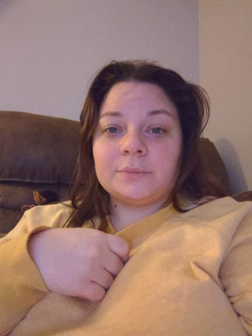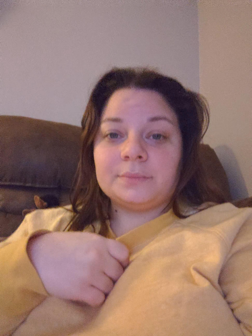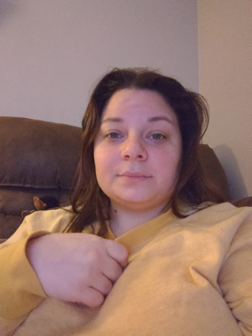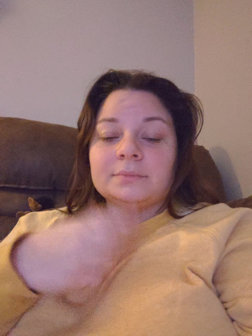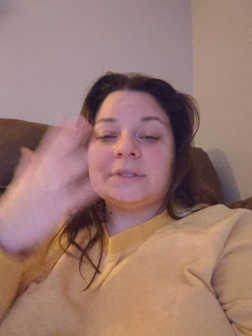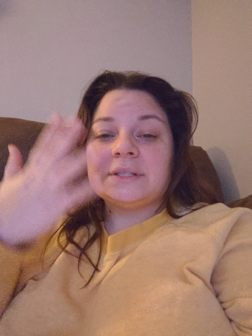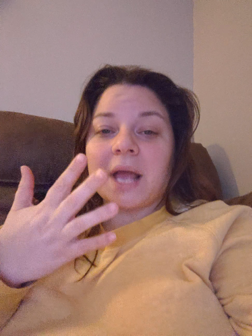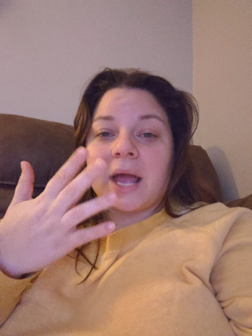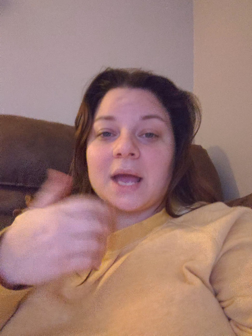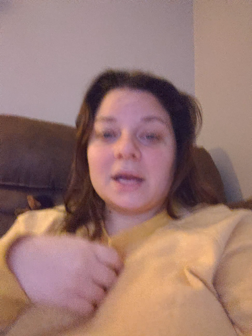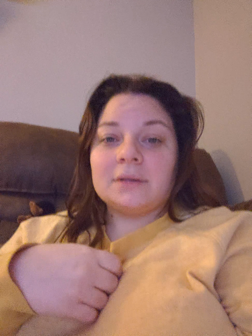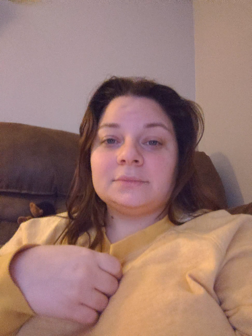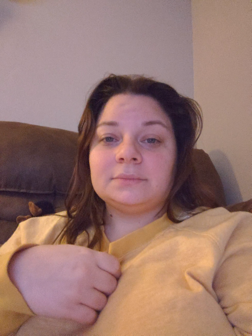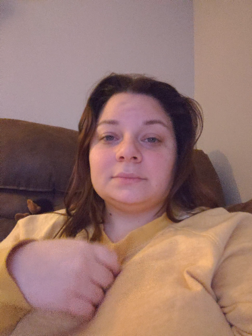sad